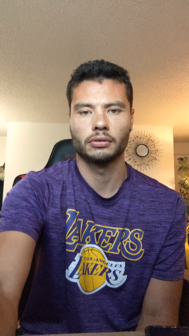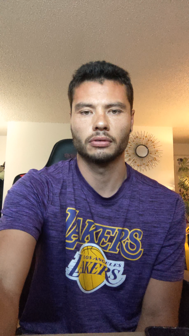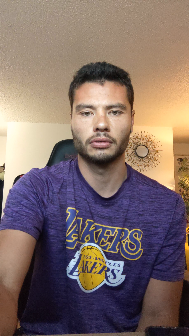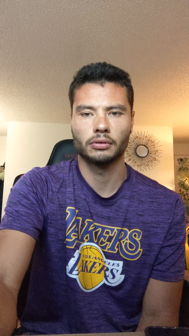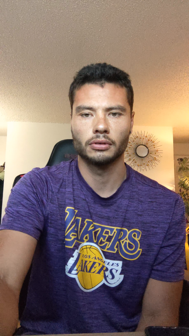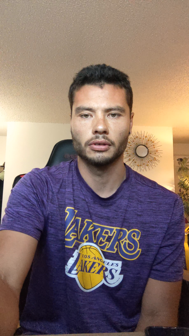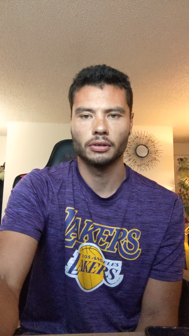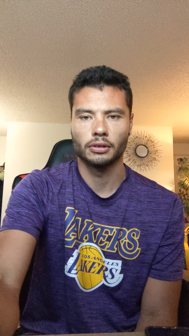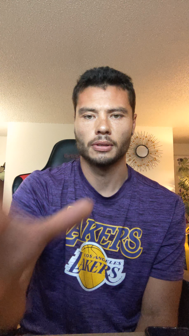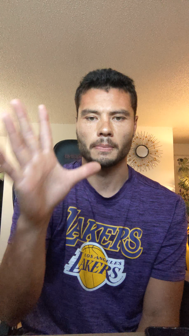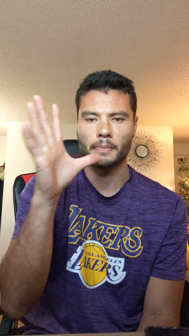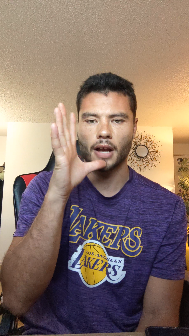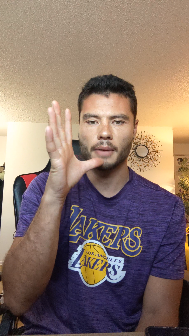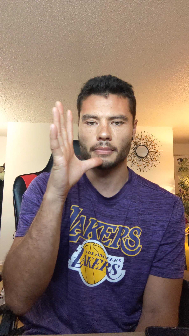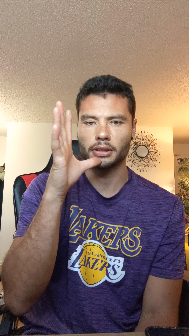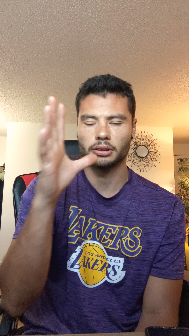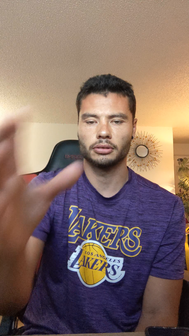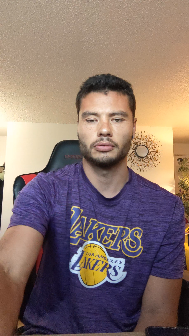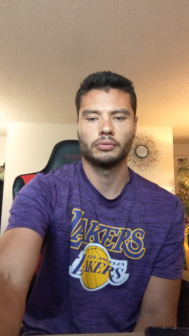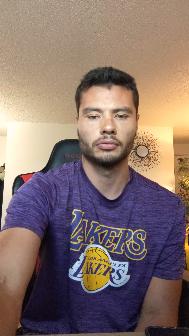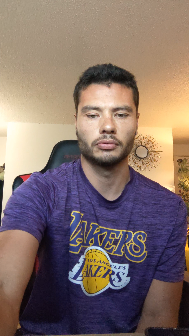mommy